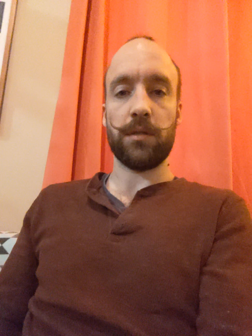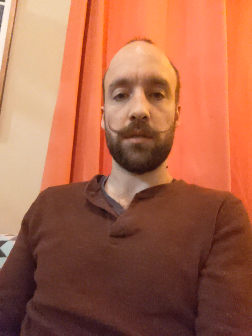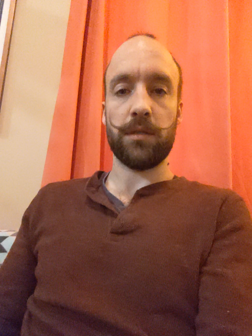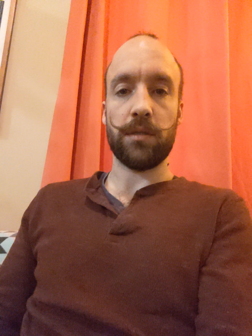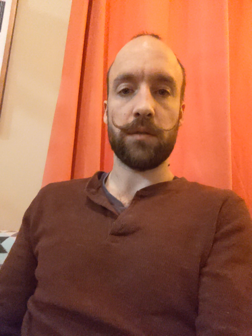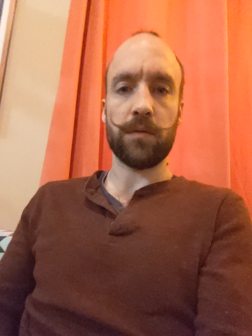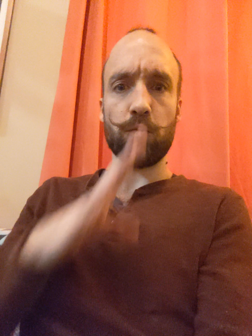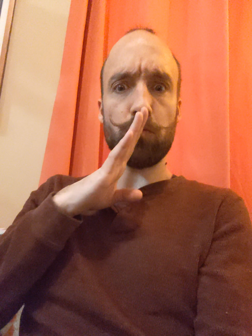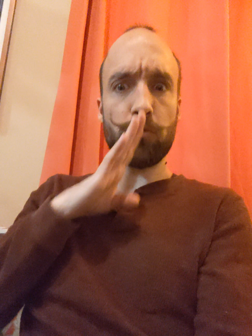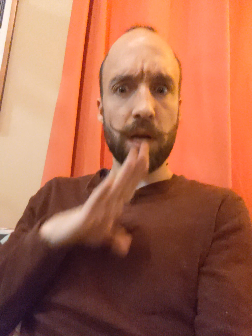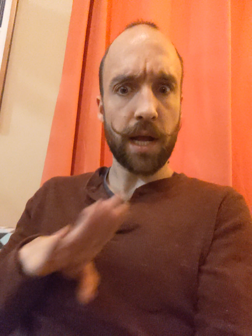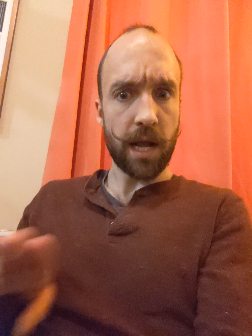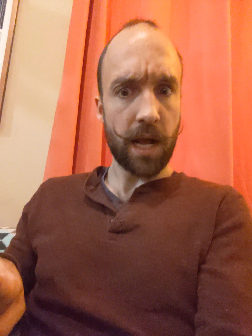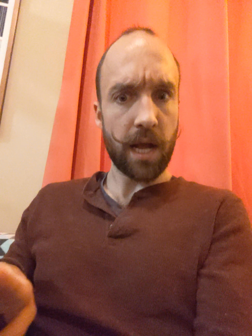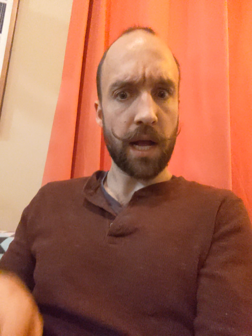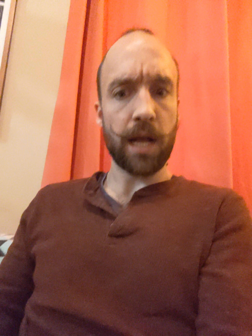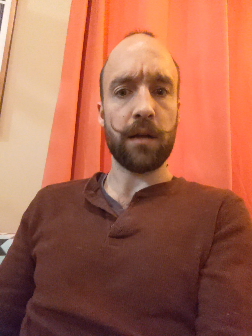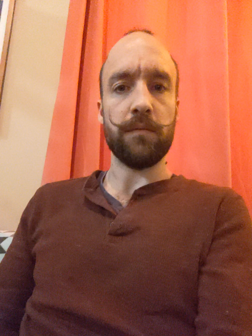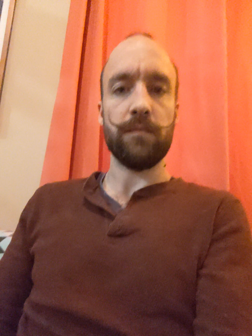quiet